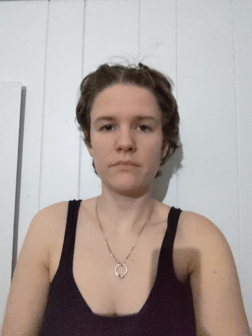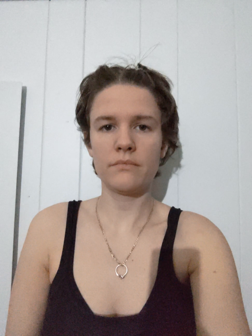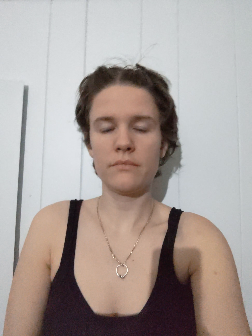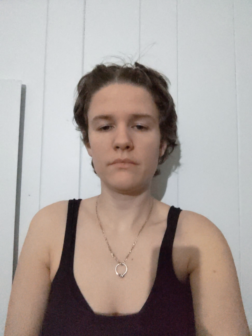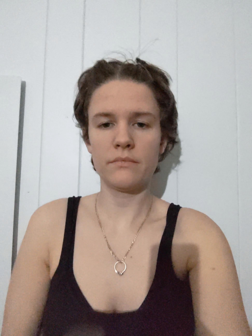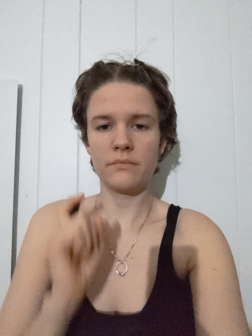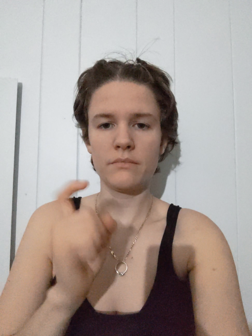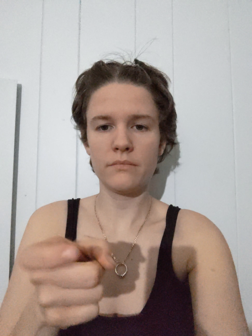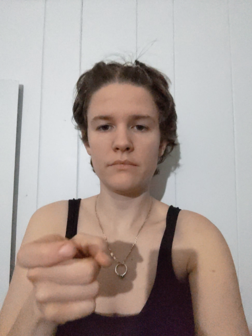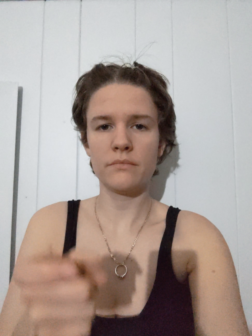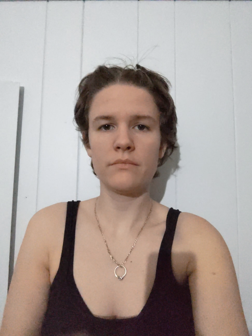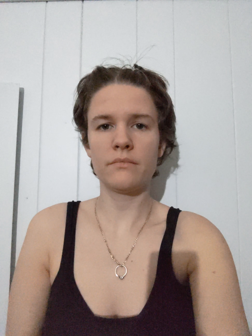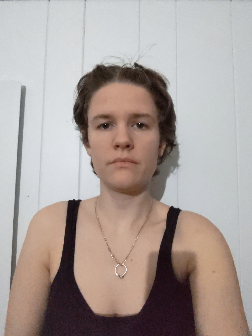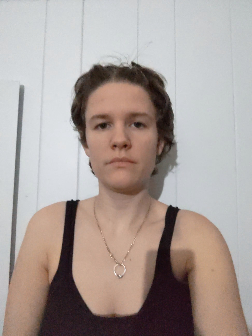gift